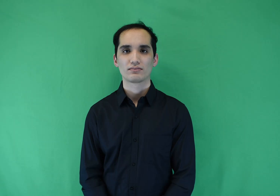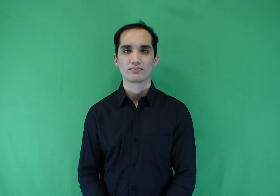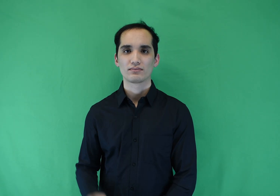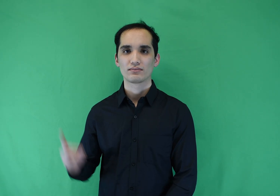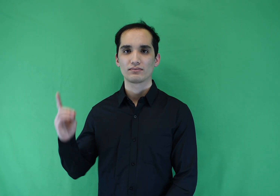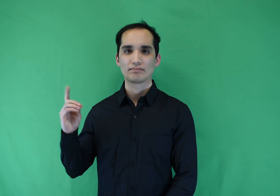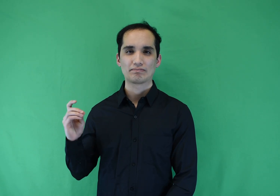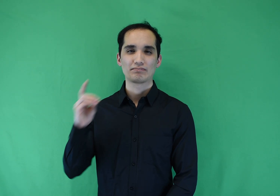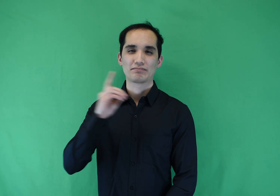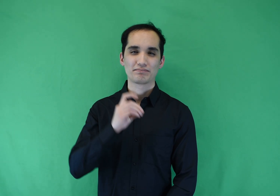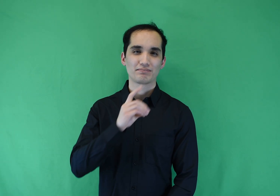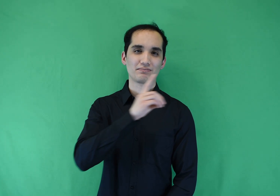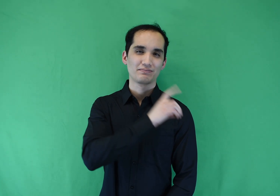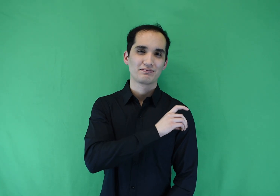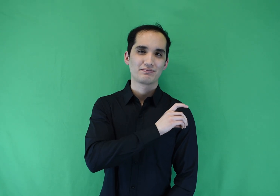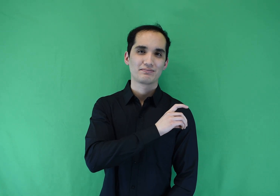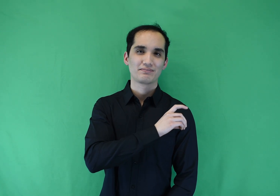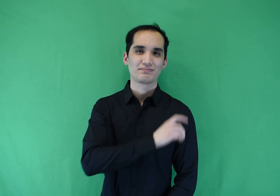difícil